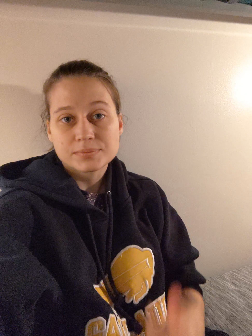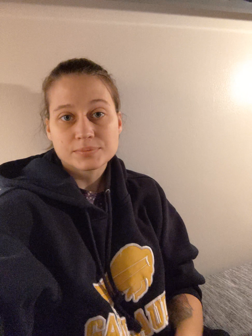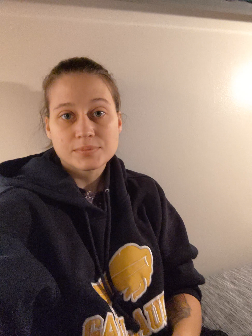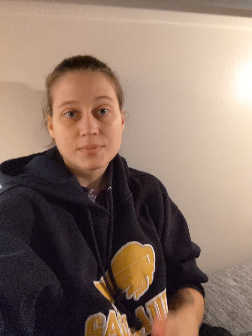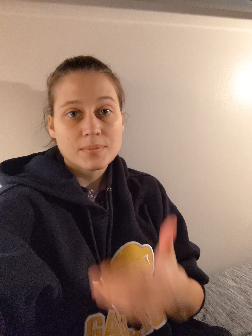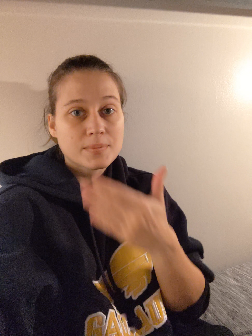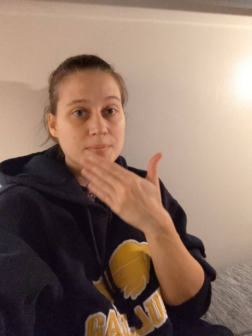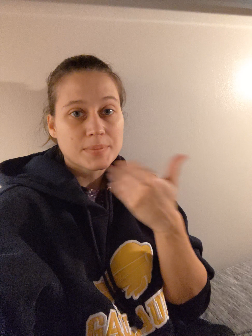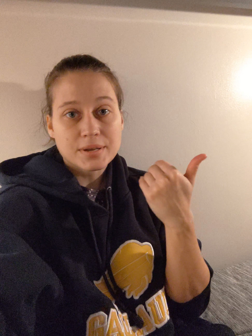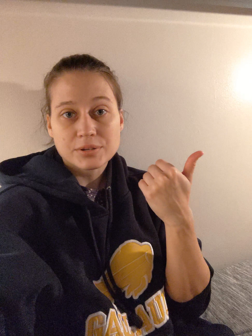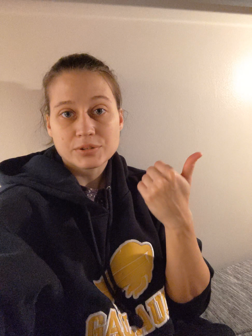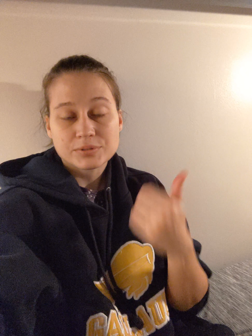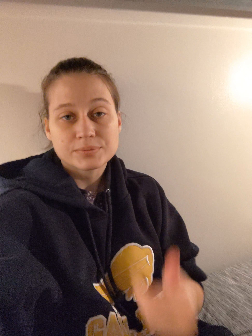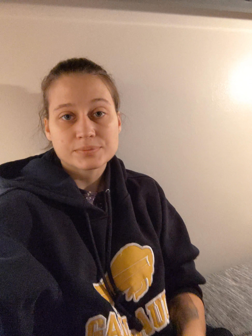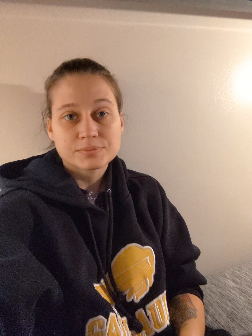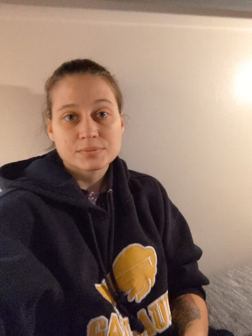better